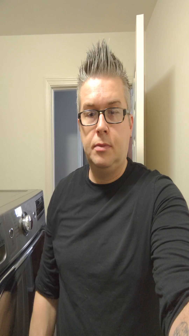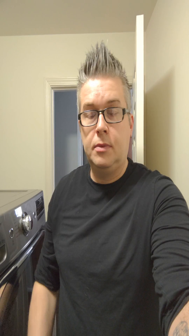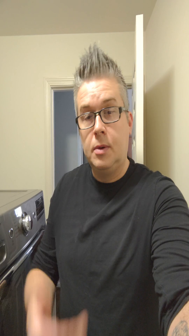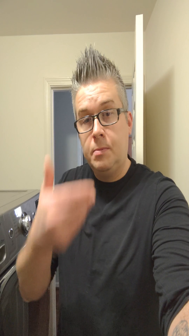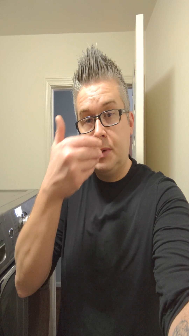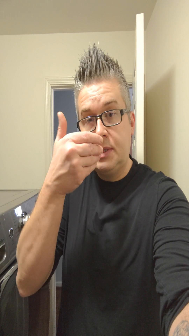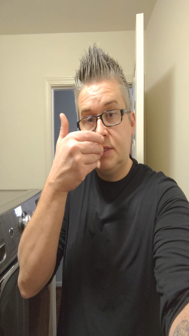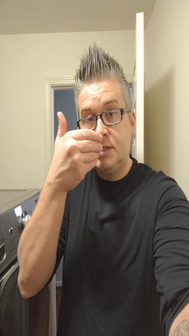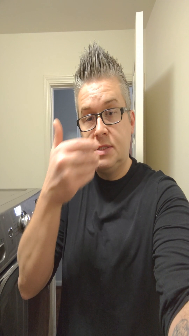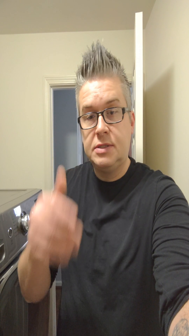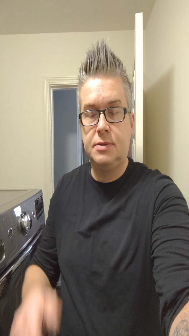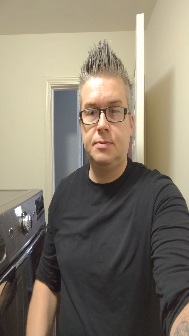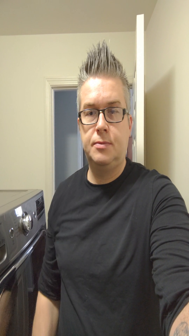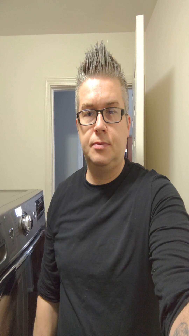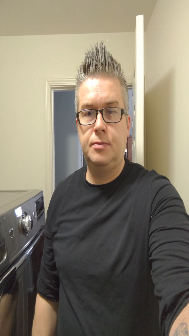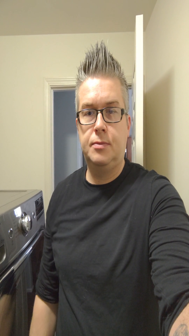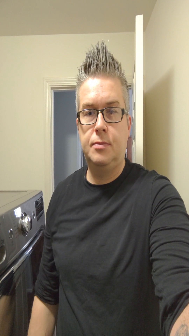pizza